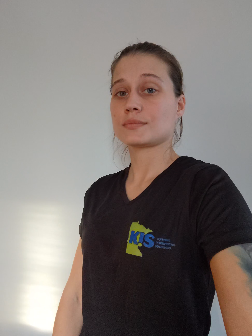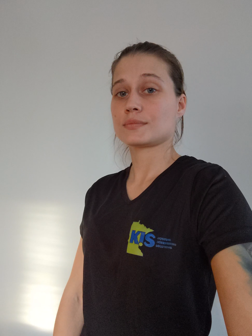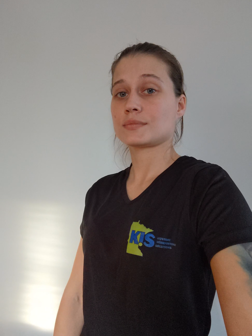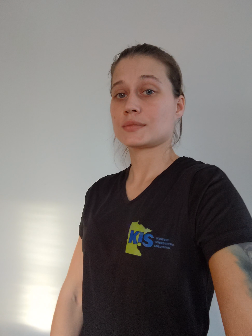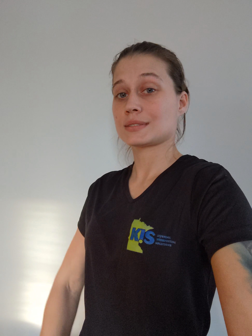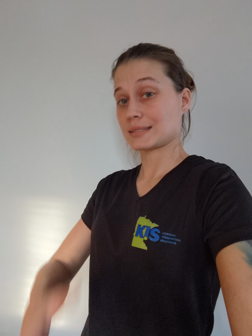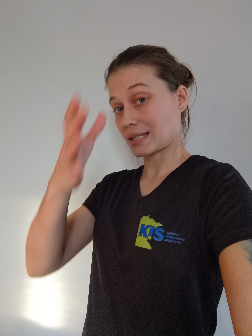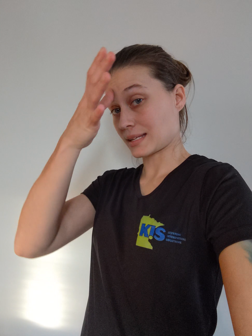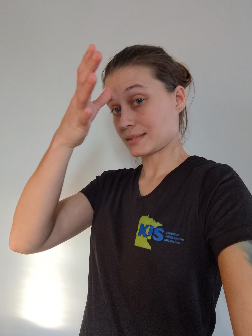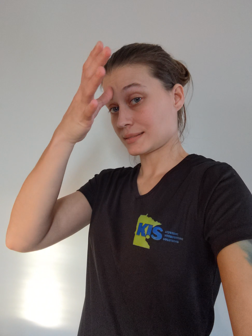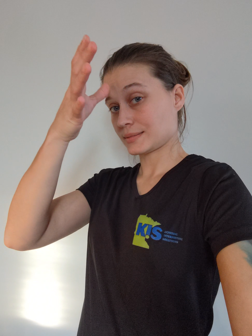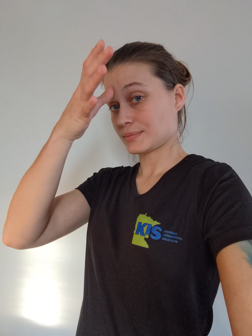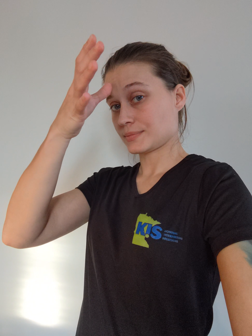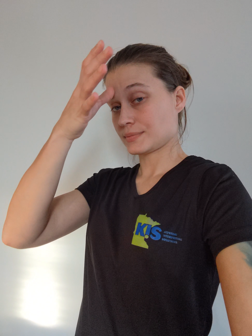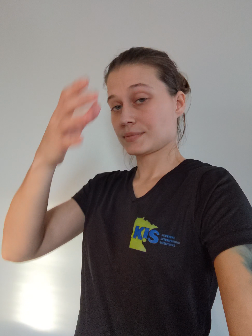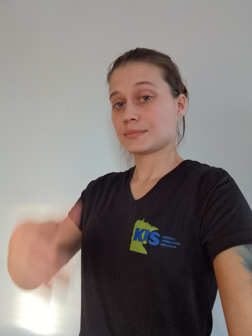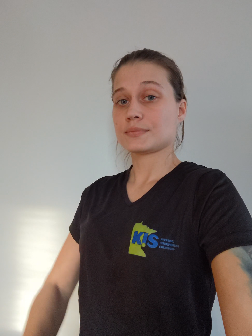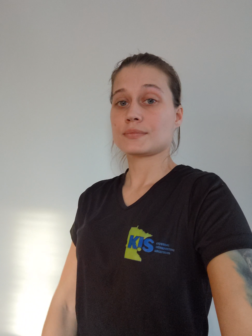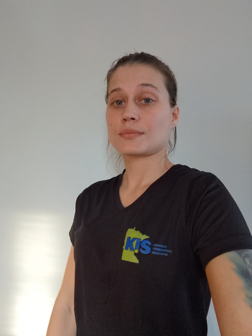dad